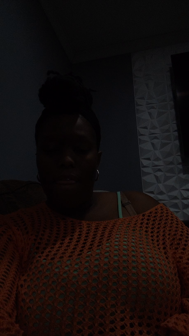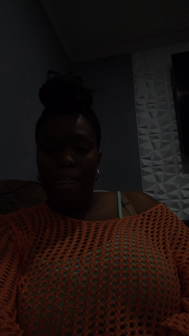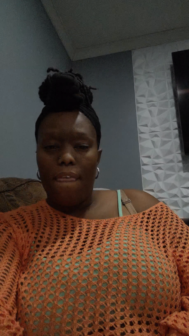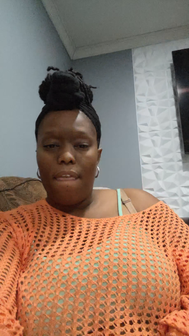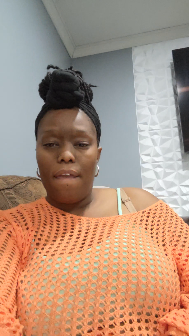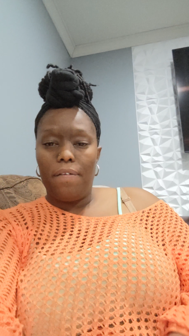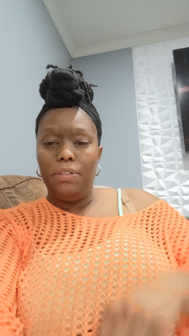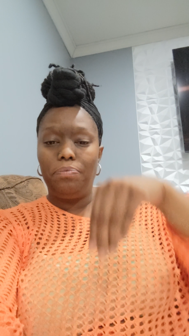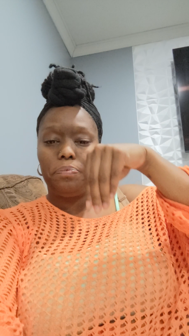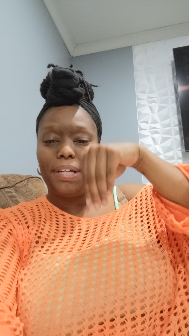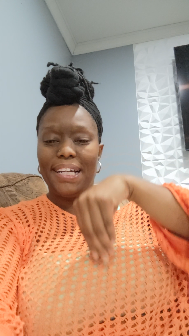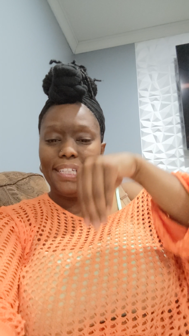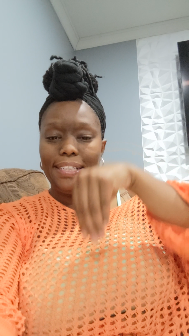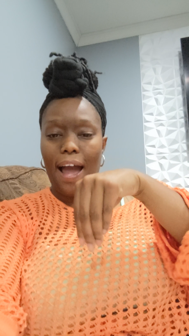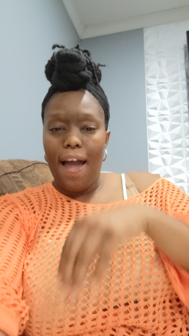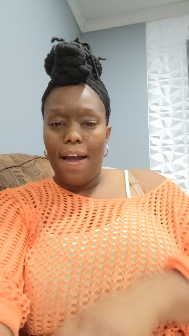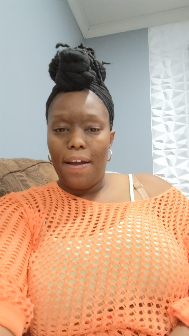inside